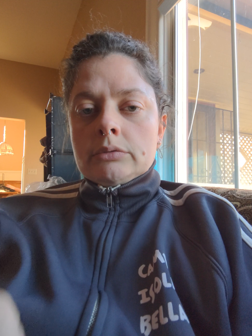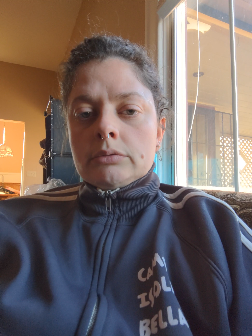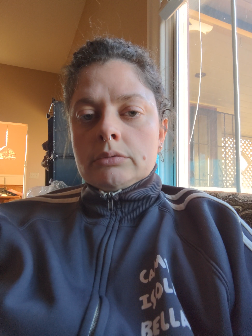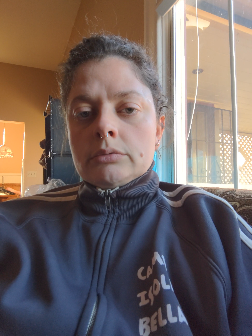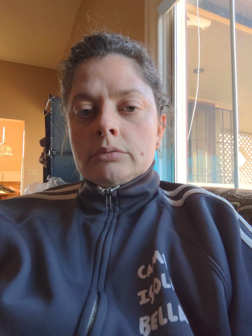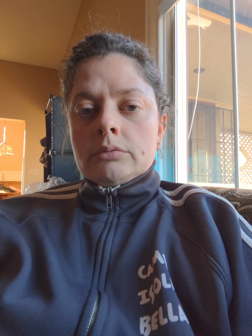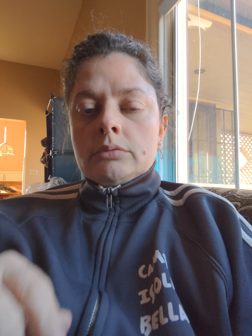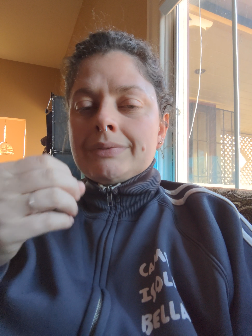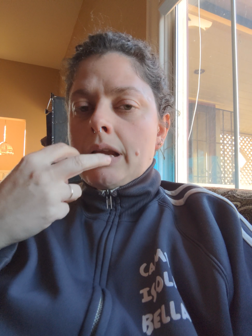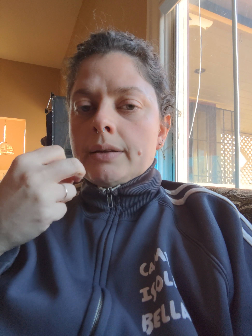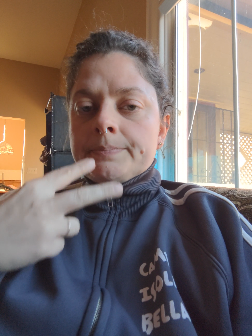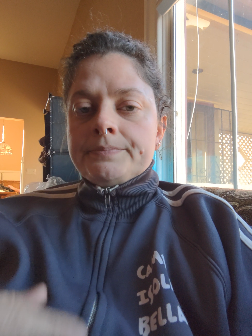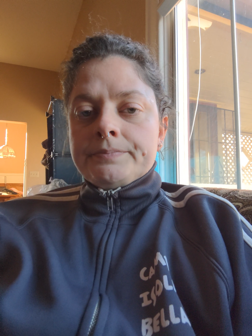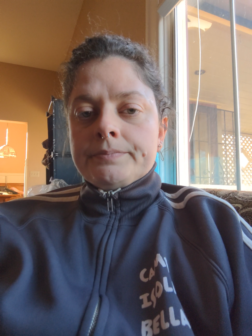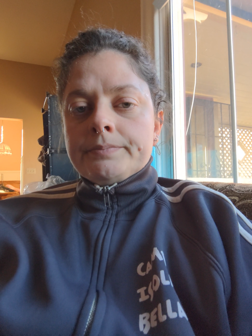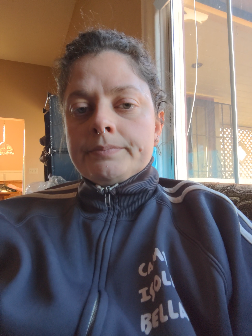snack